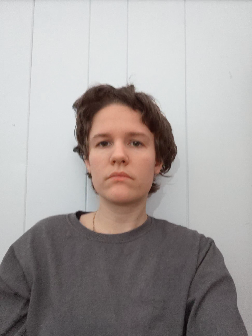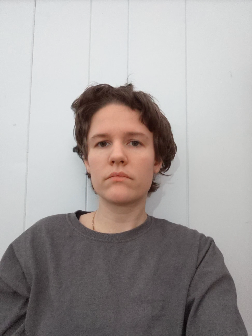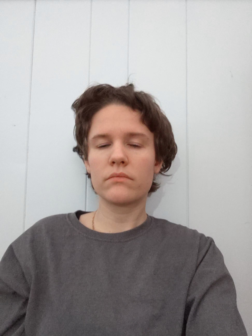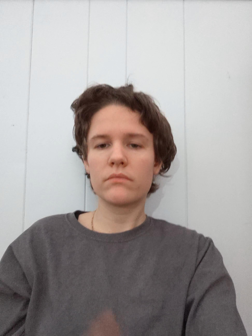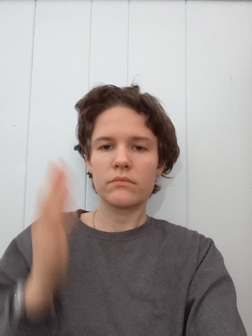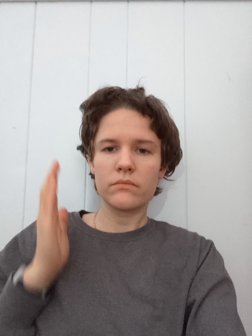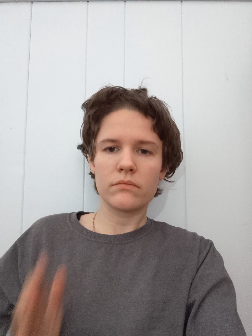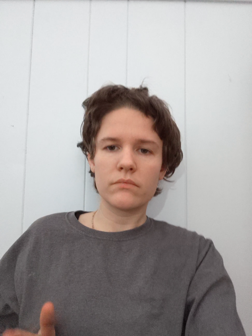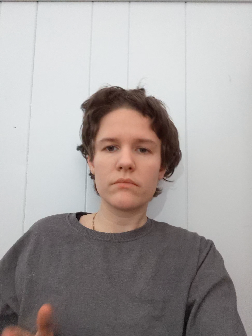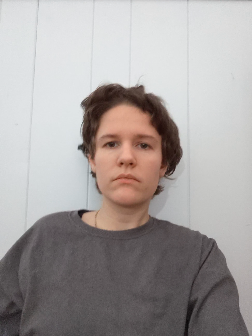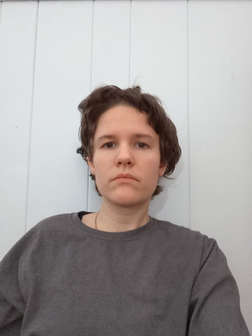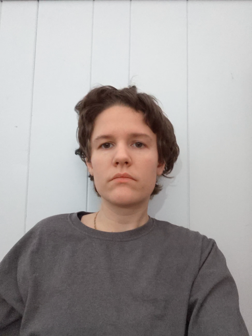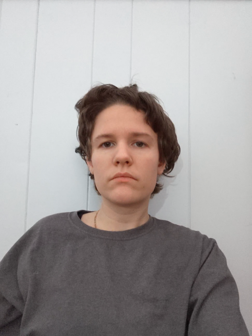beside